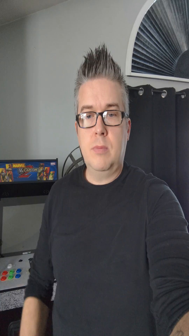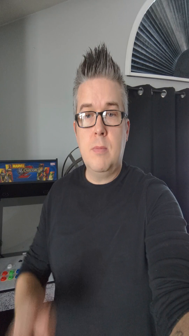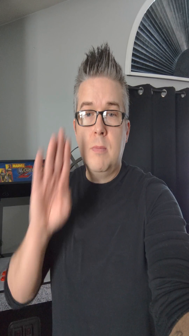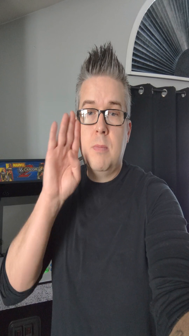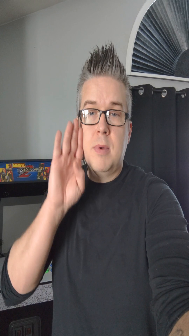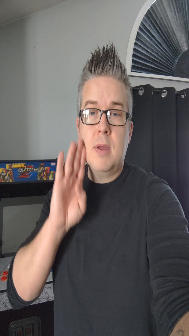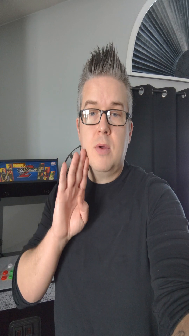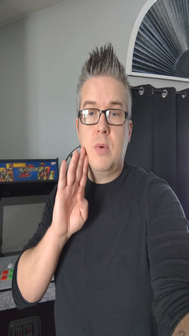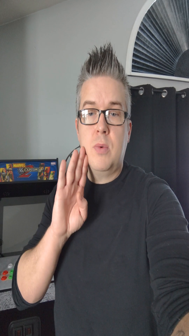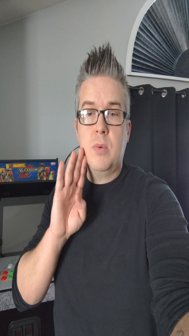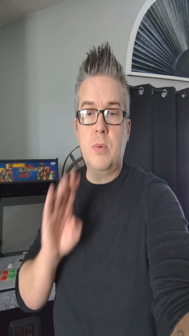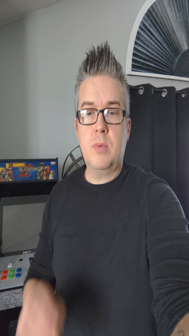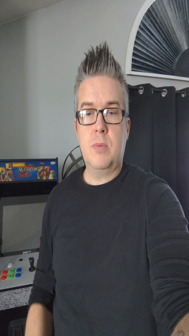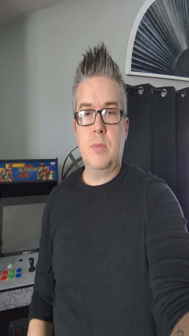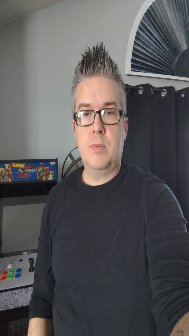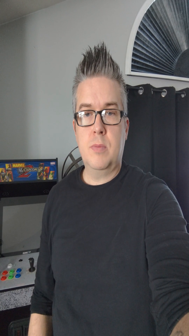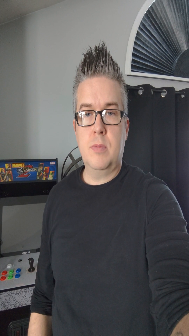brown